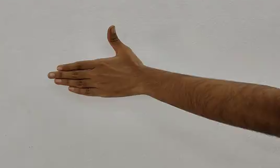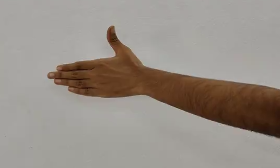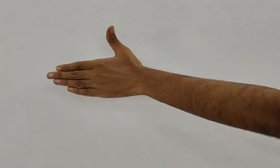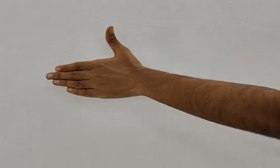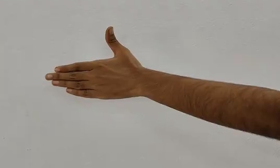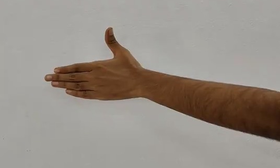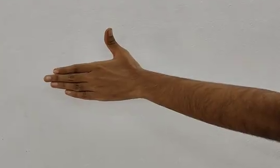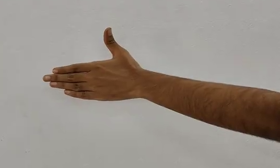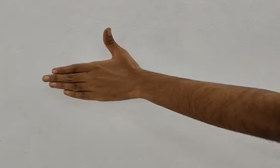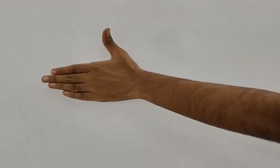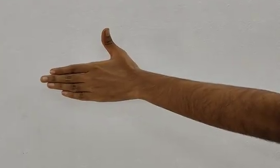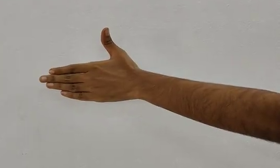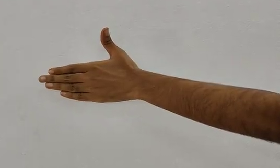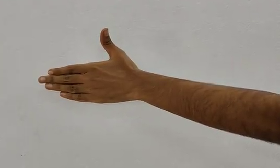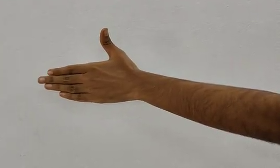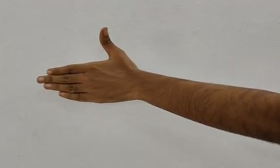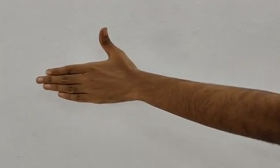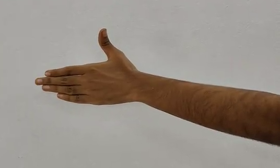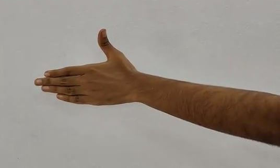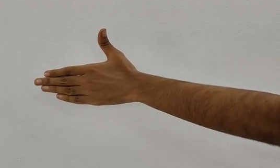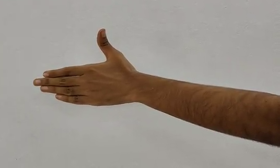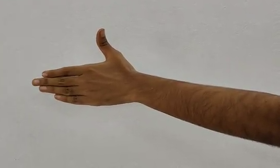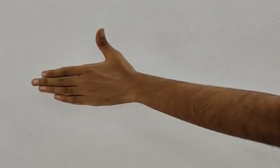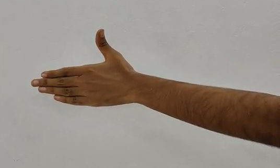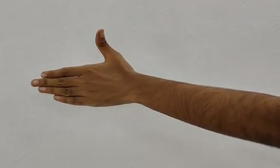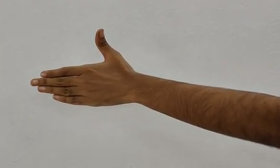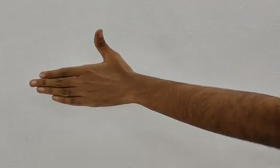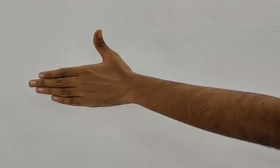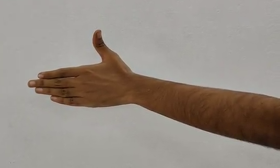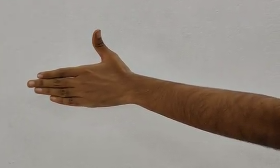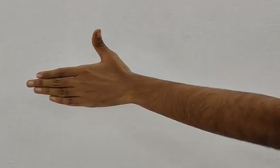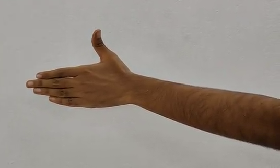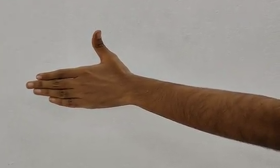ആ